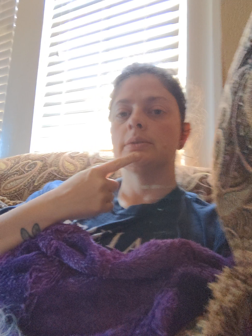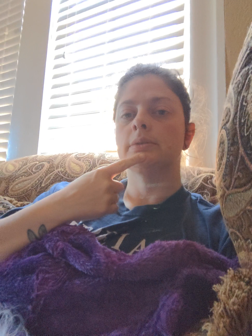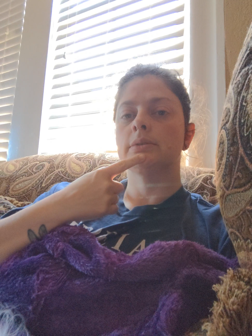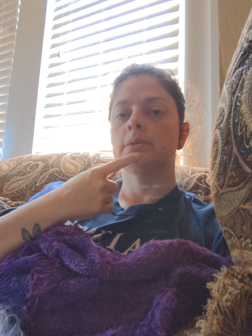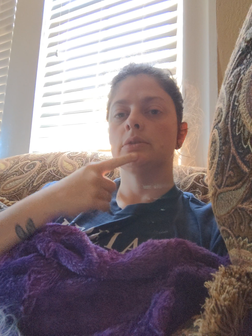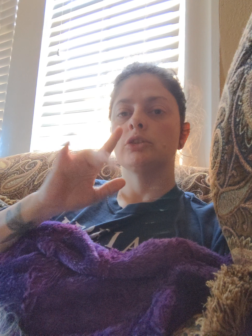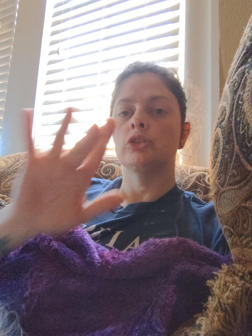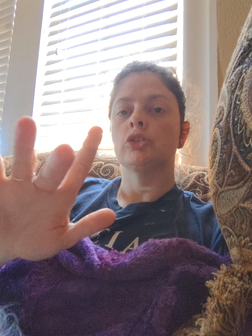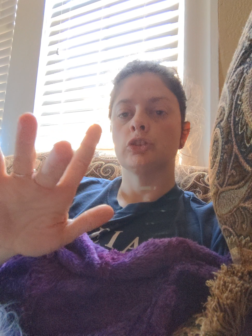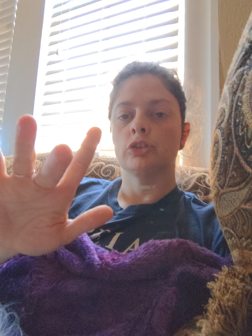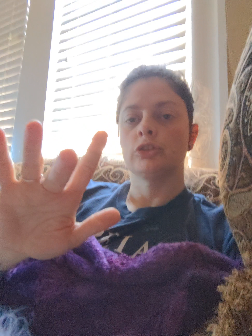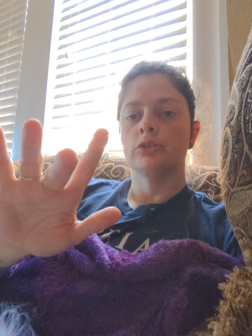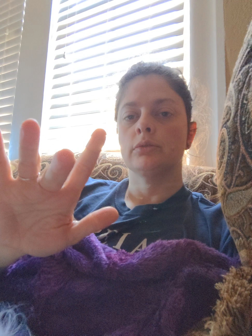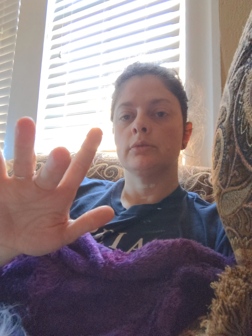touch